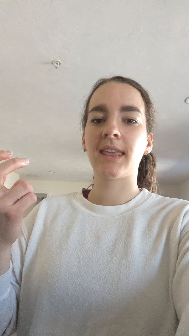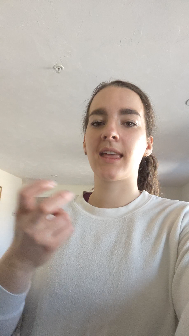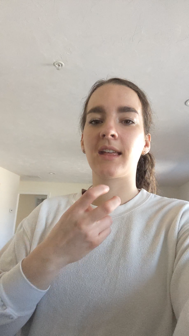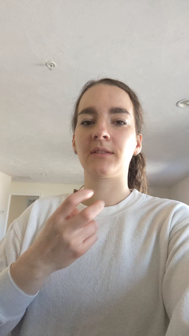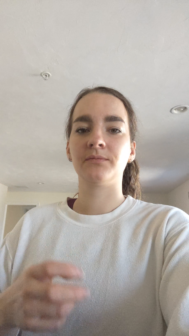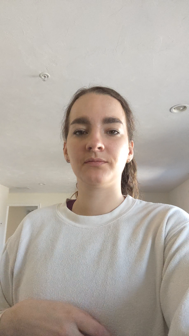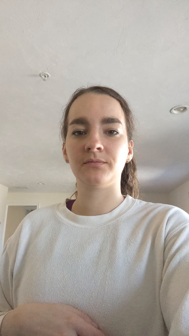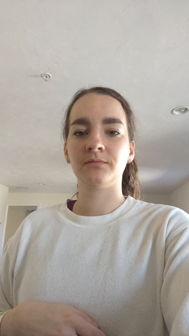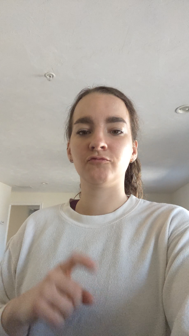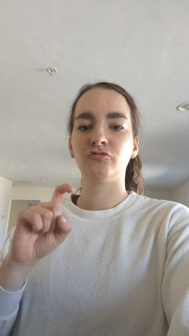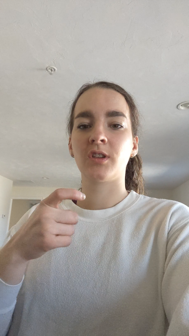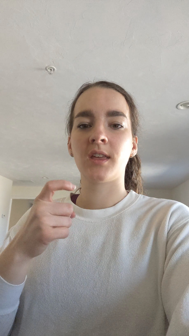friend